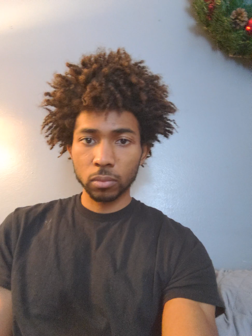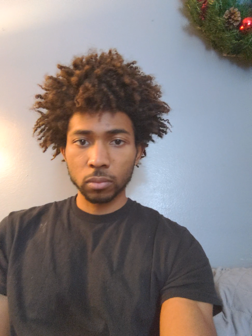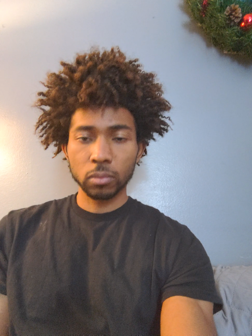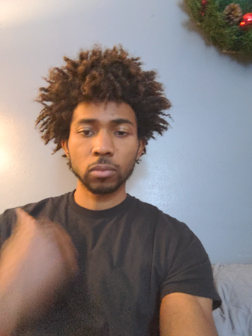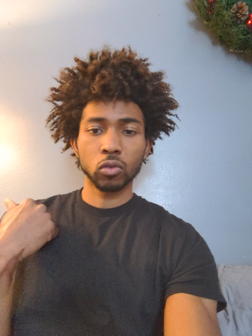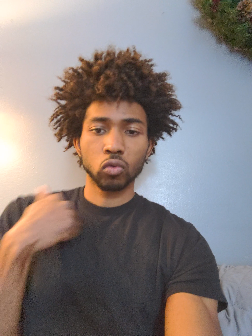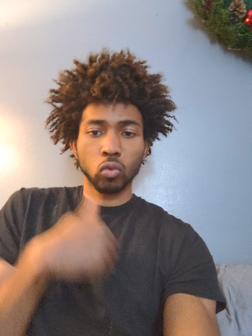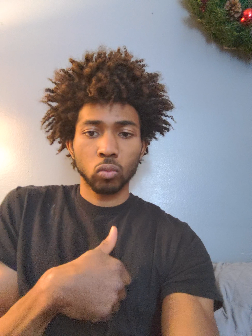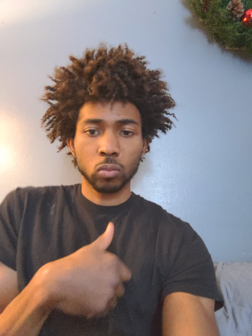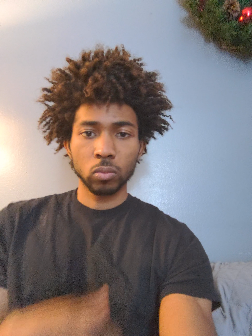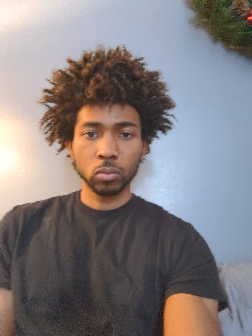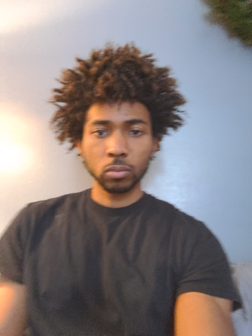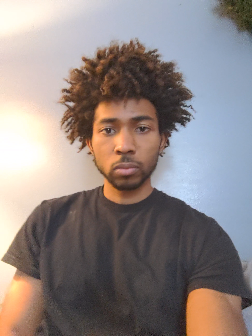jacket